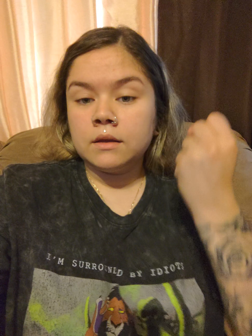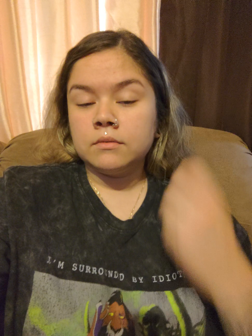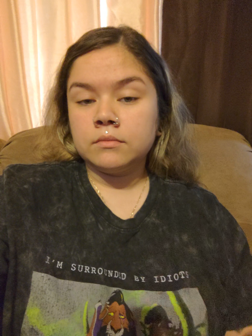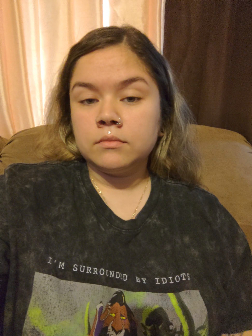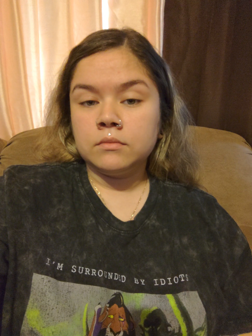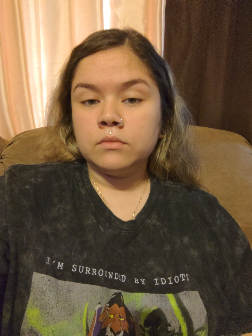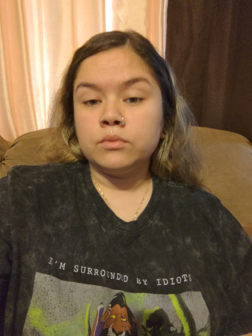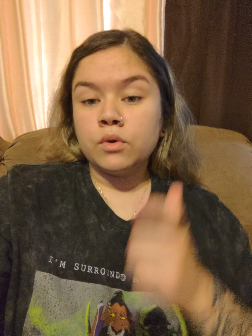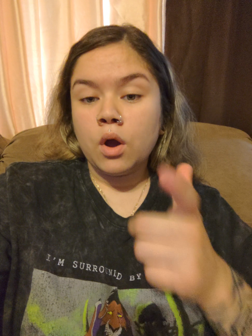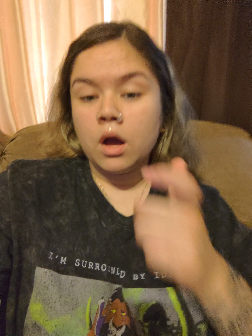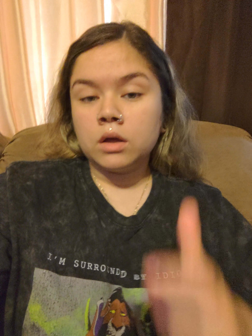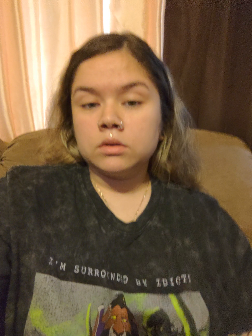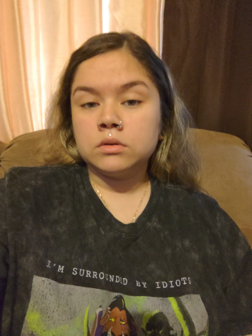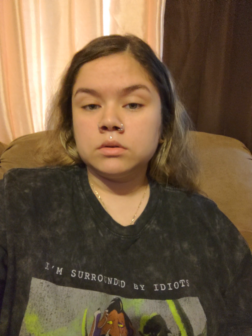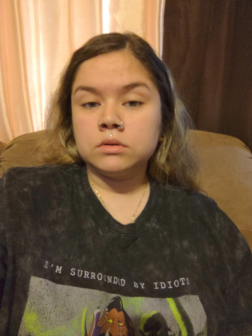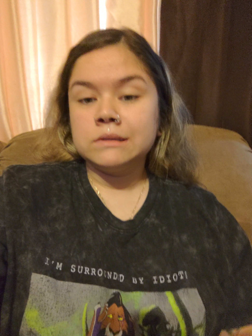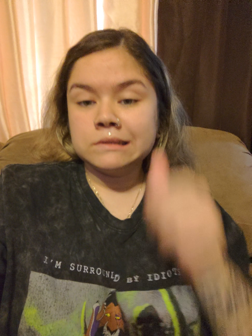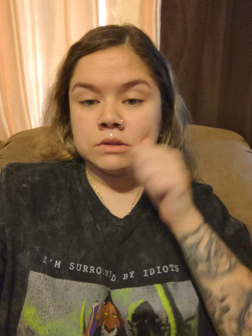run